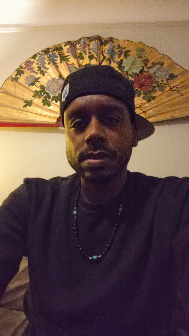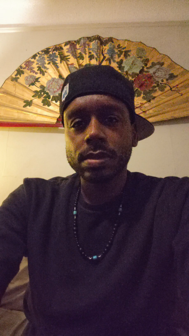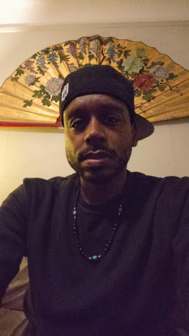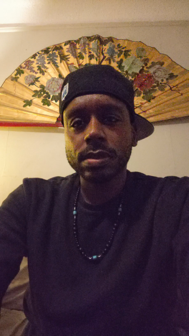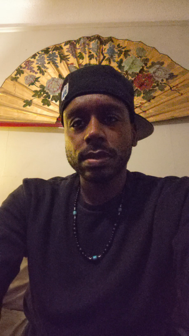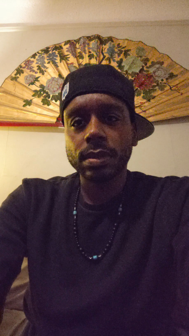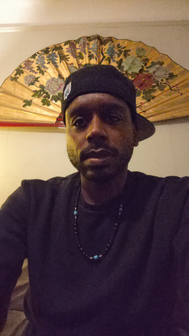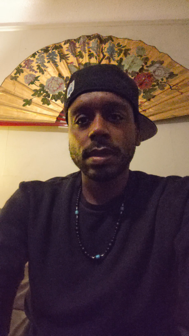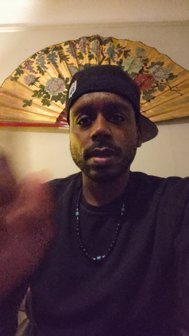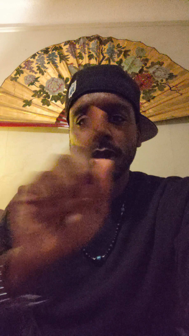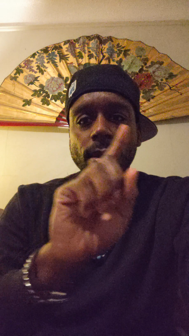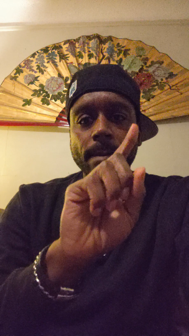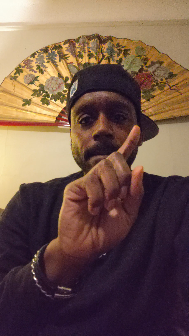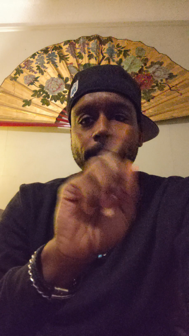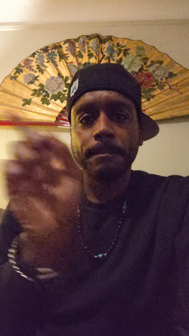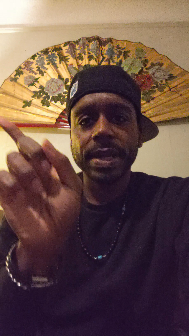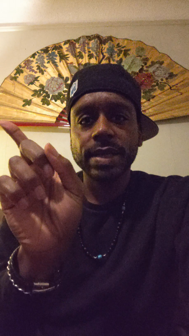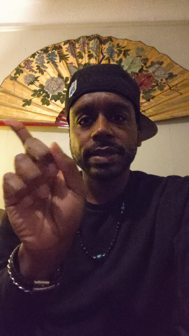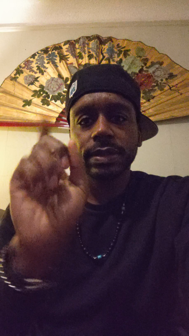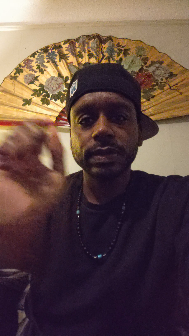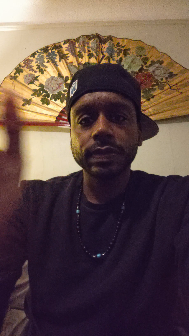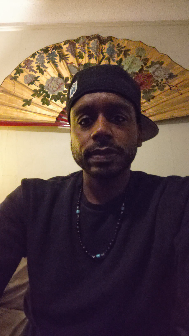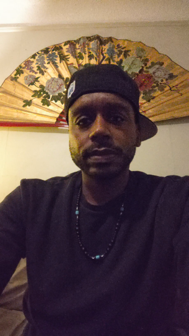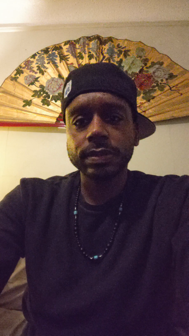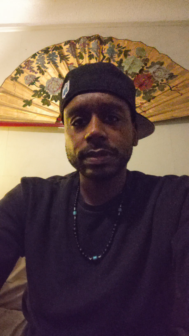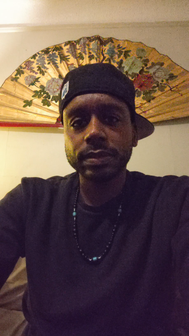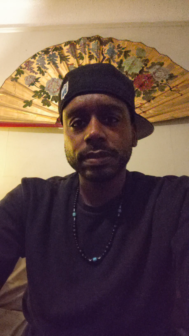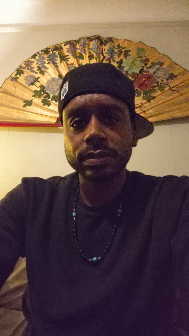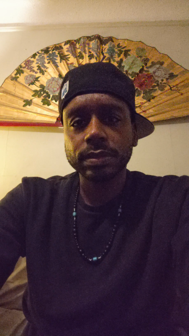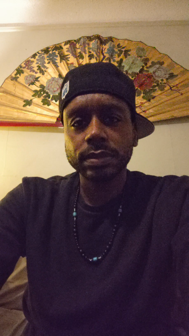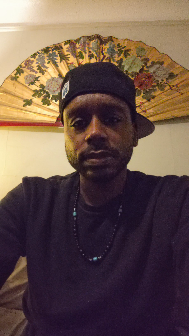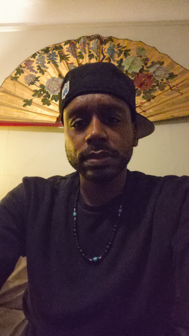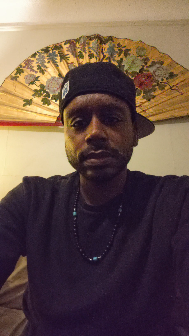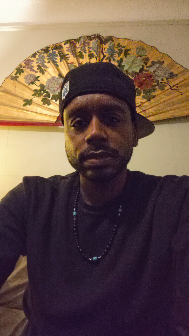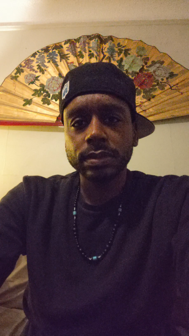but